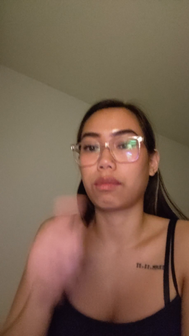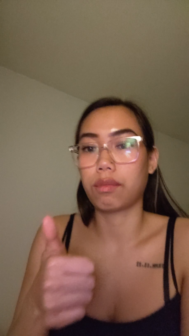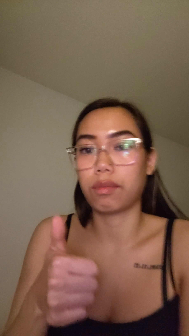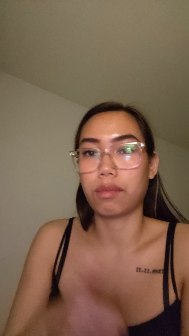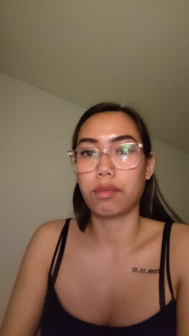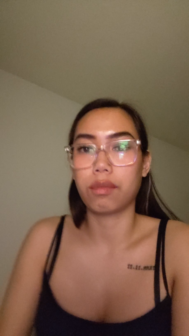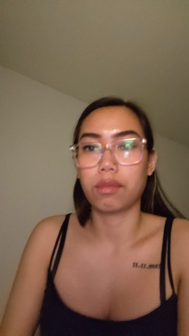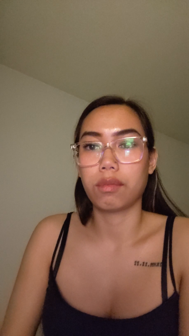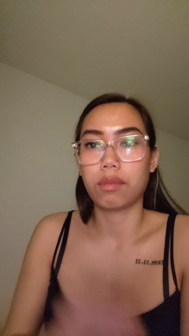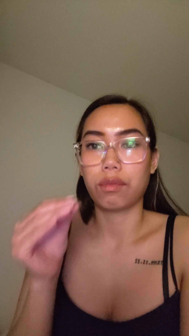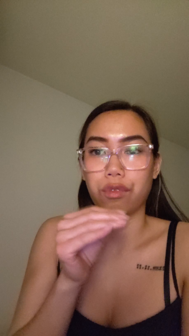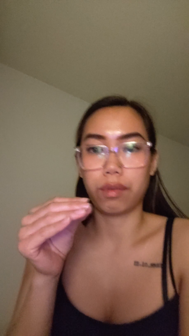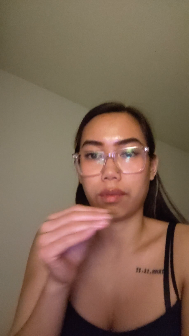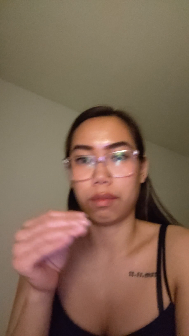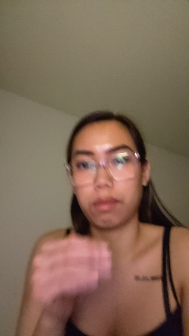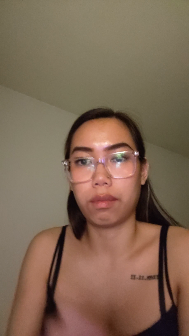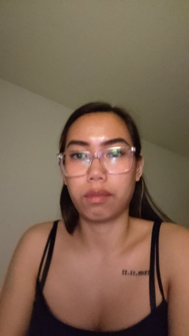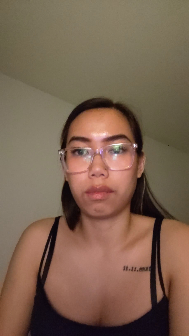more